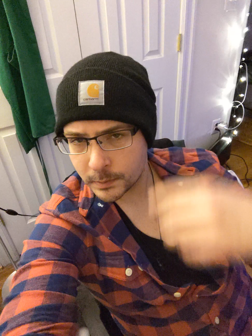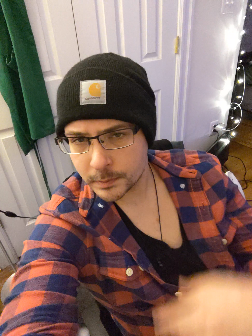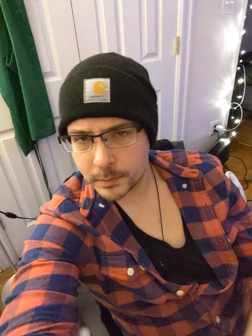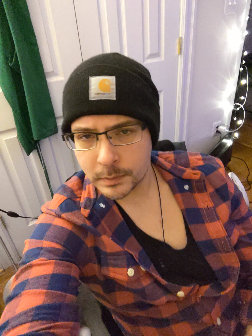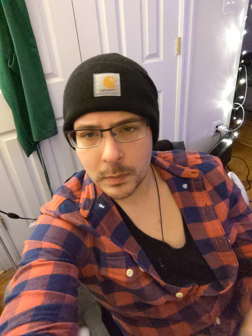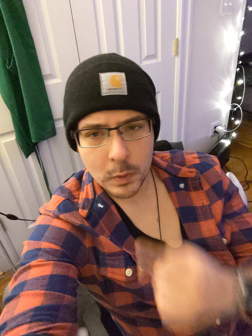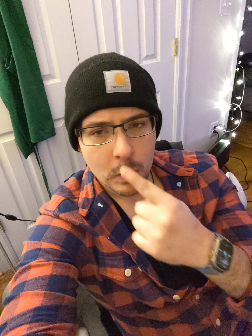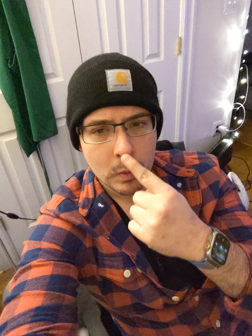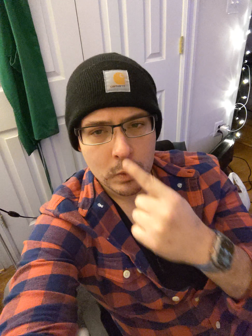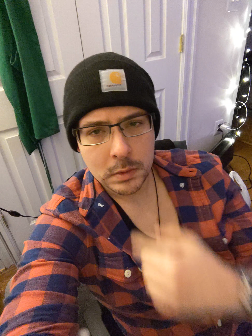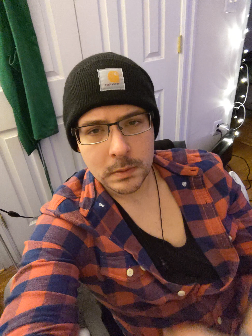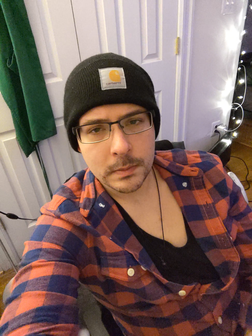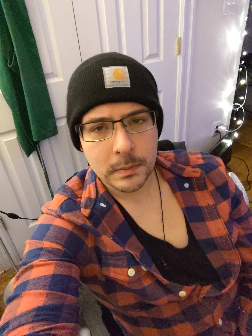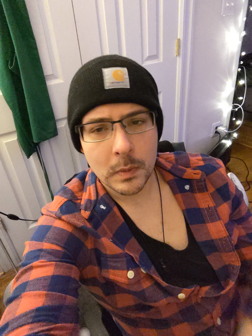nose